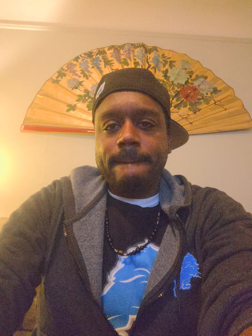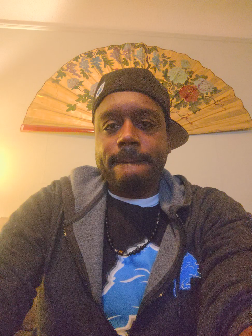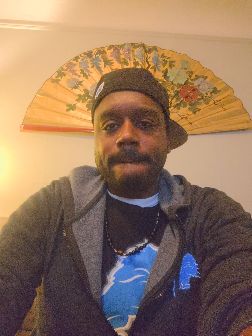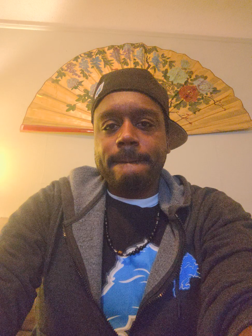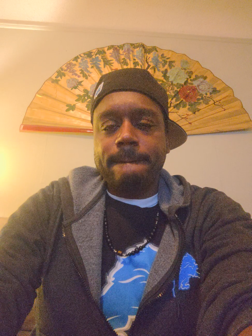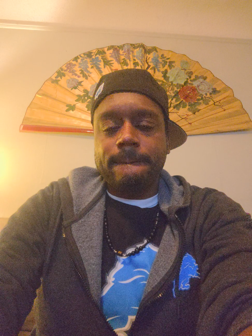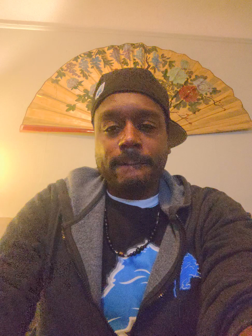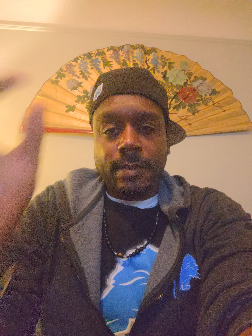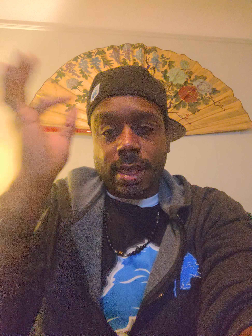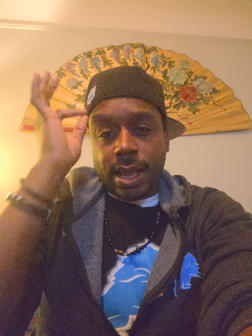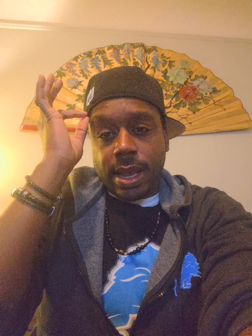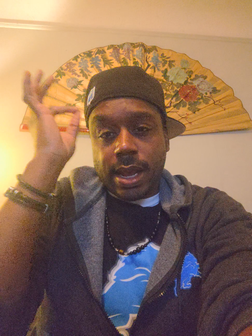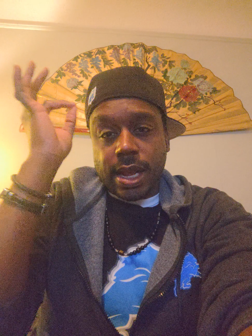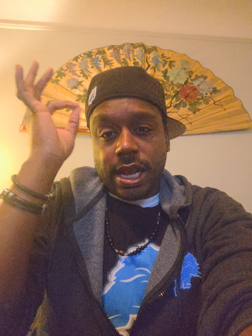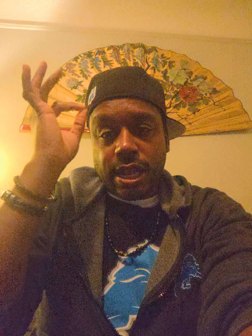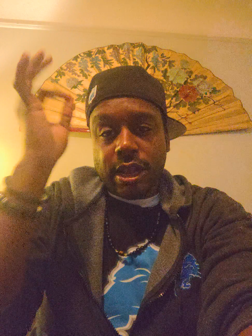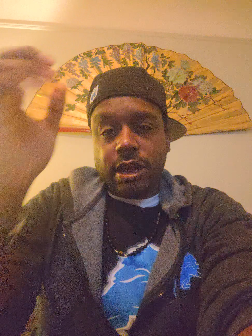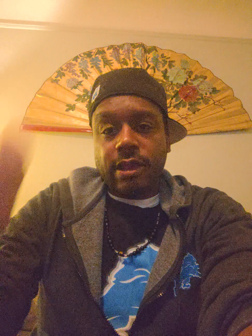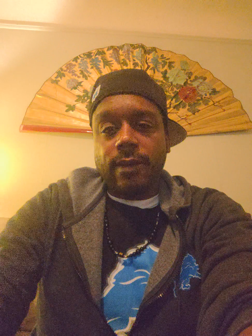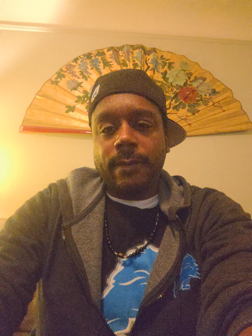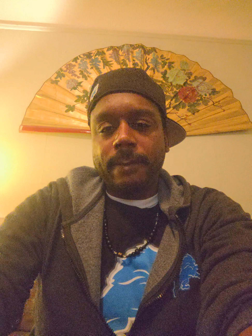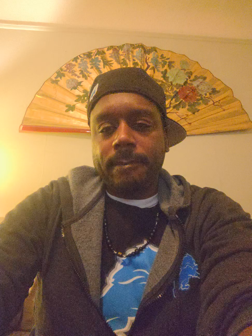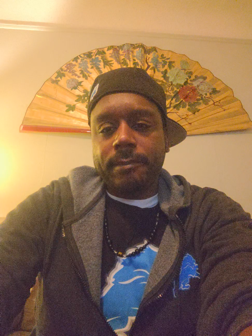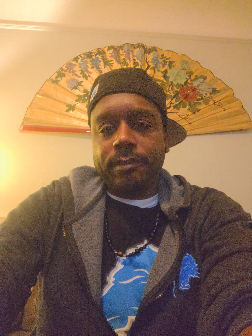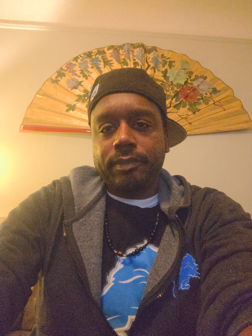hair